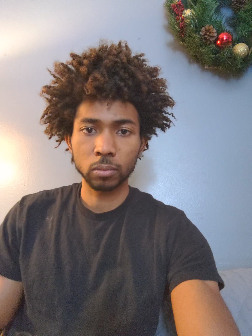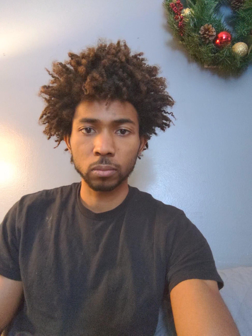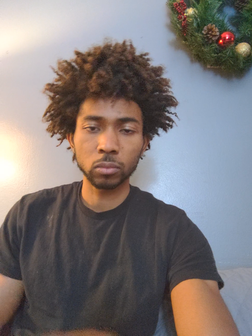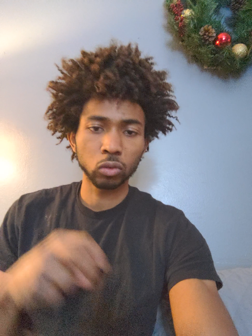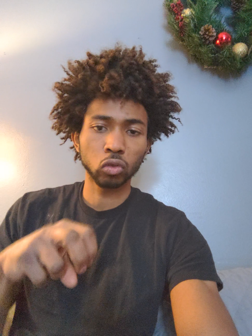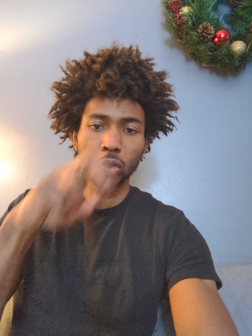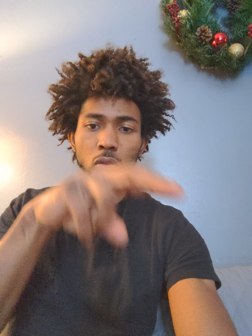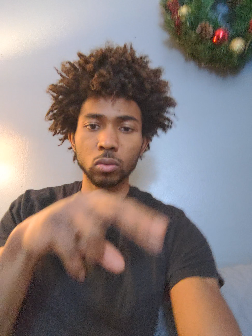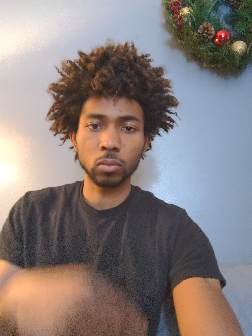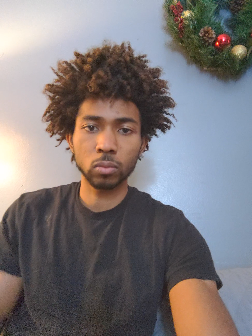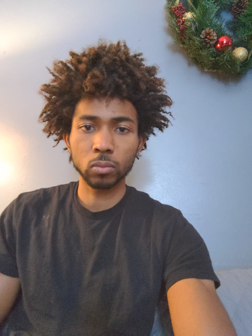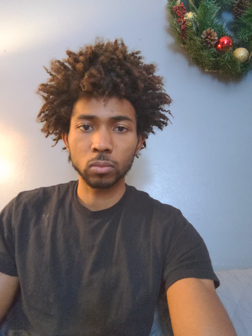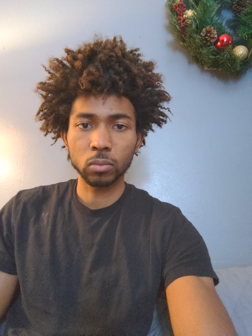jump